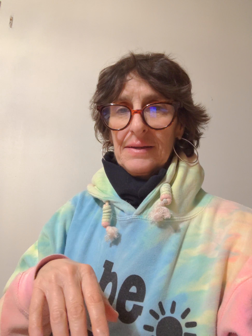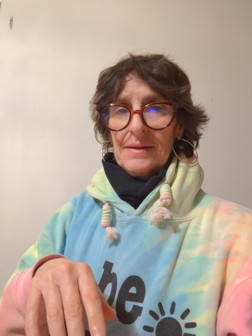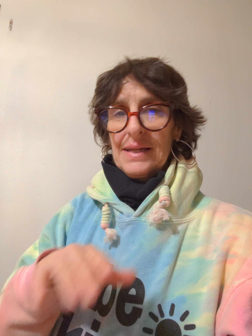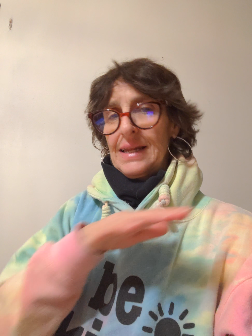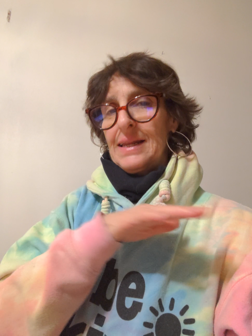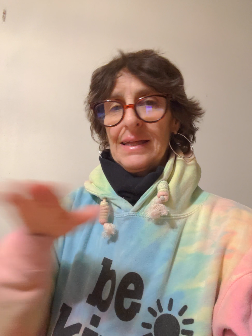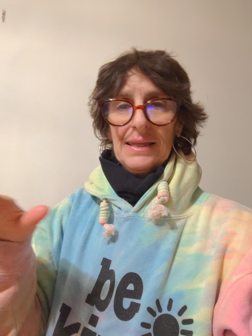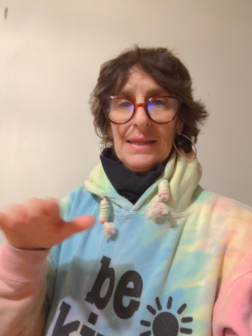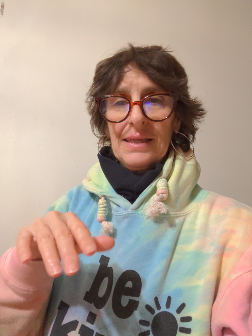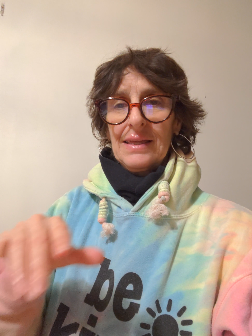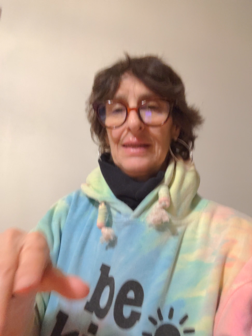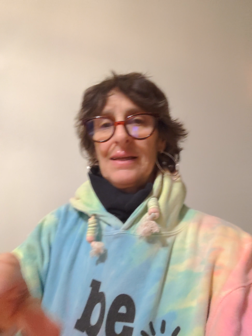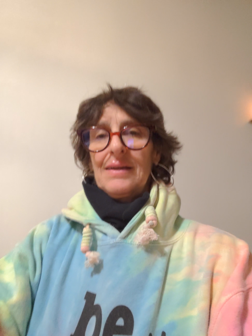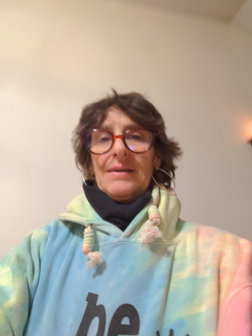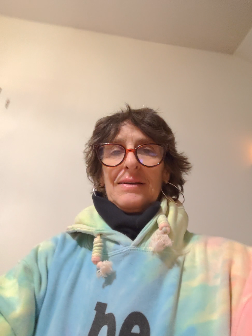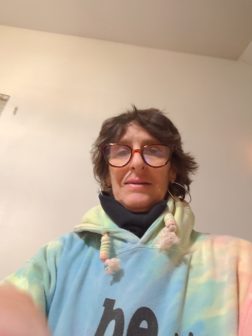clean